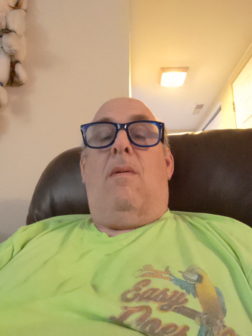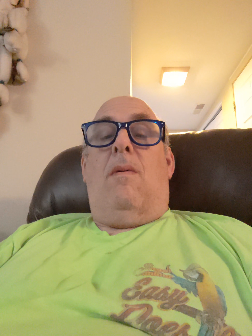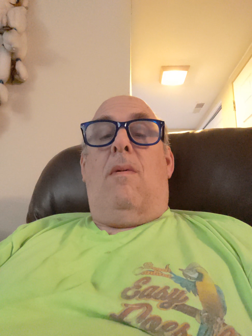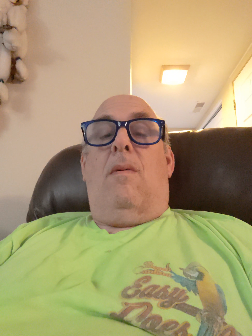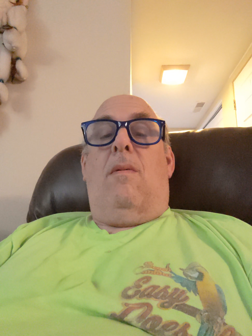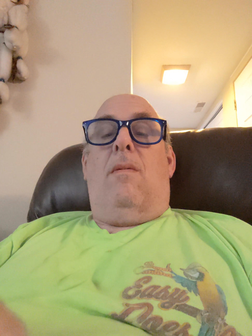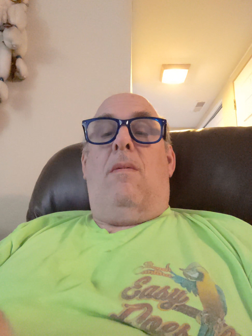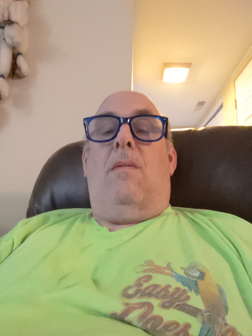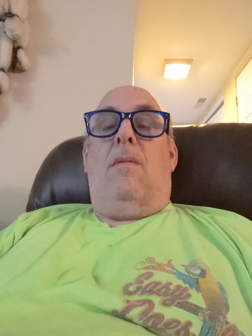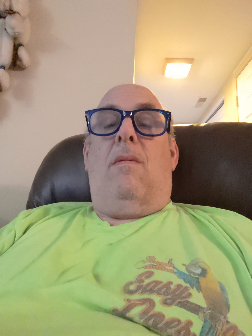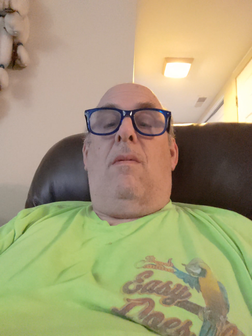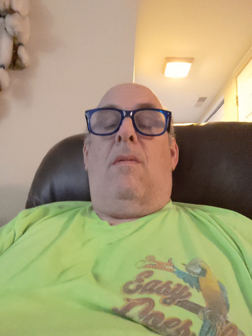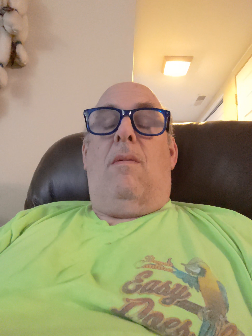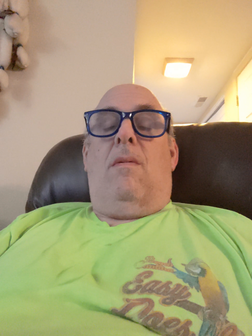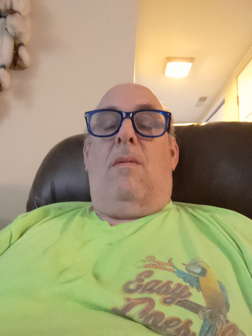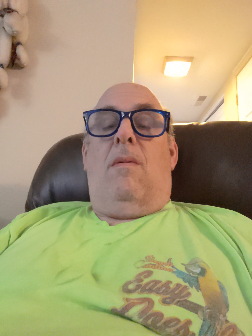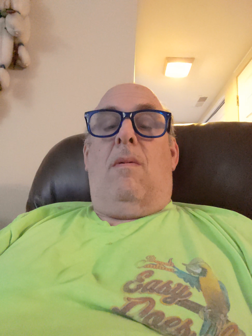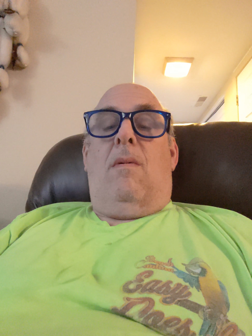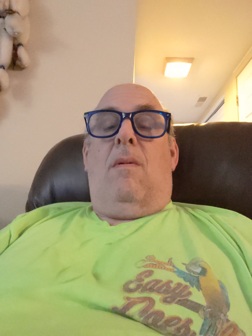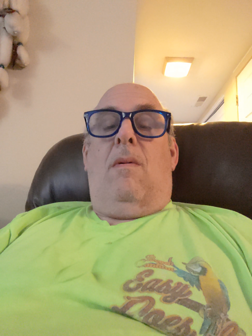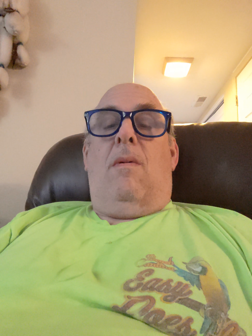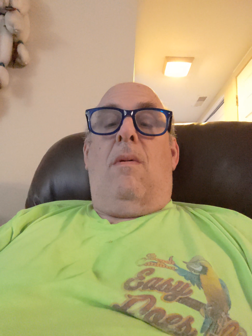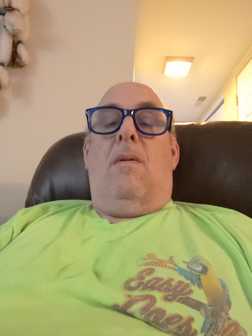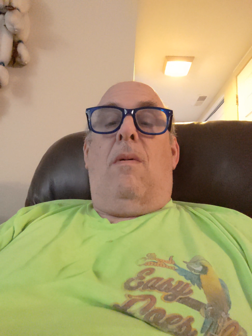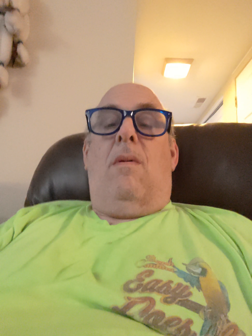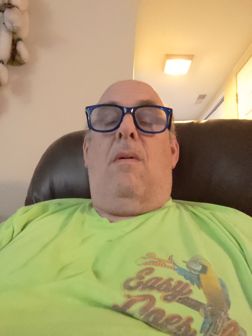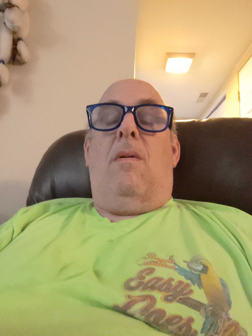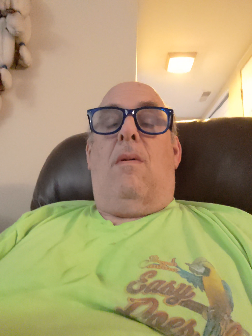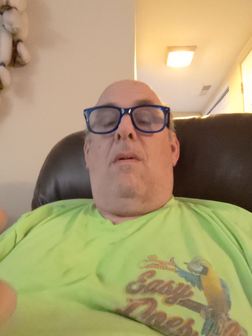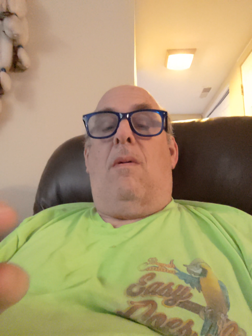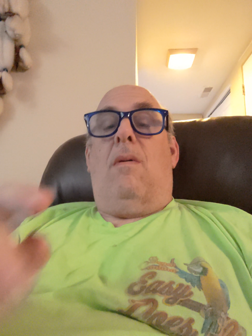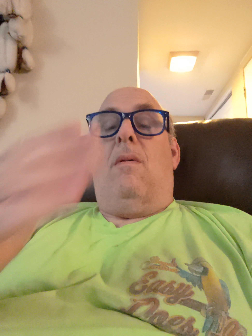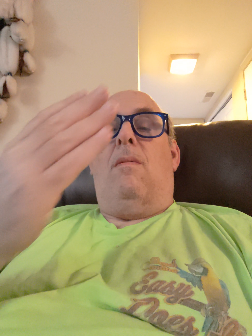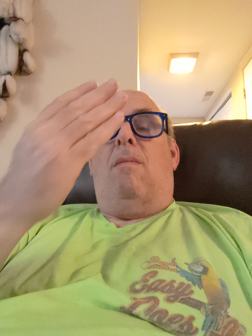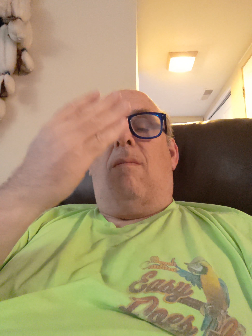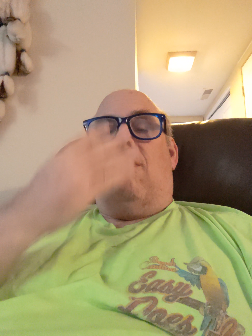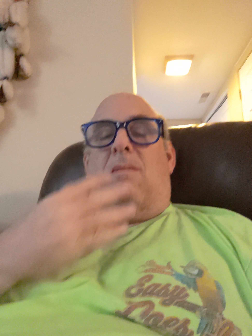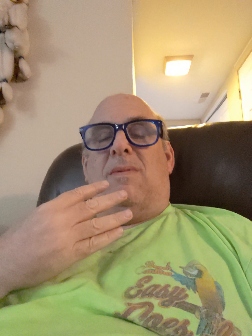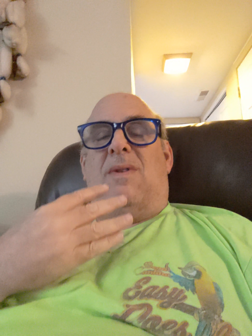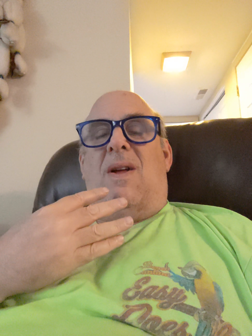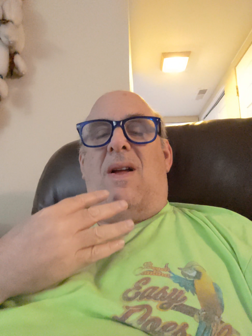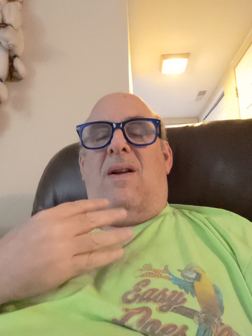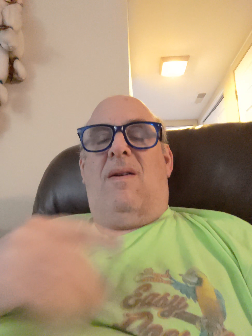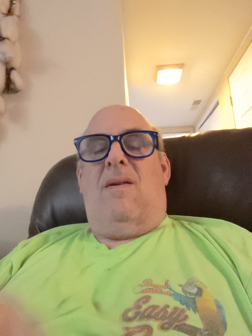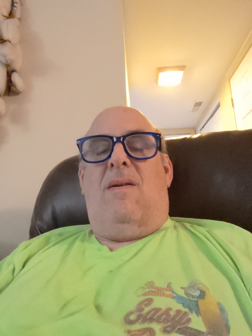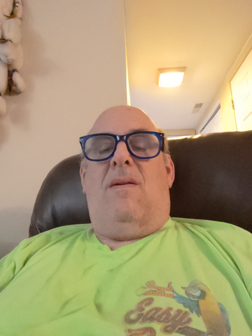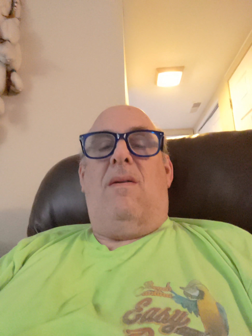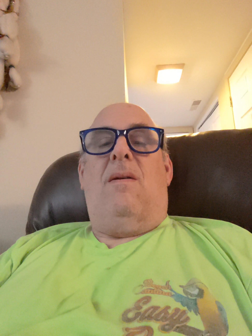sad